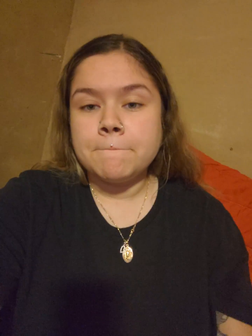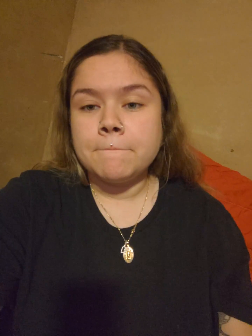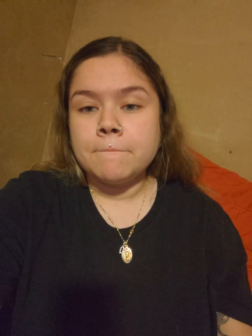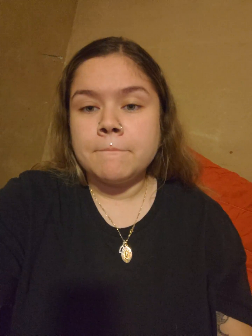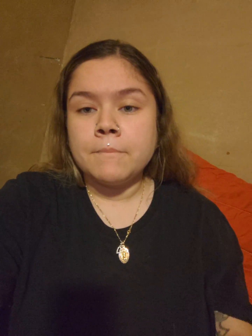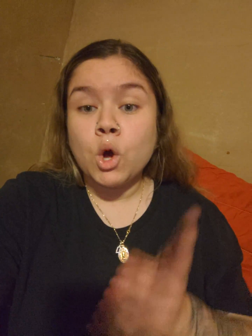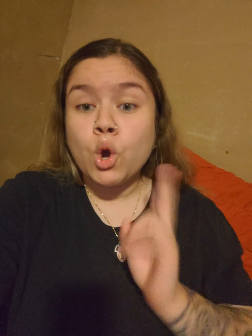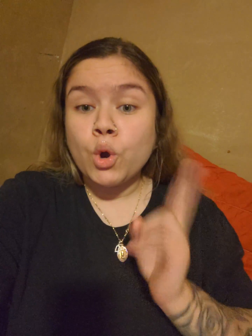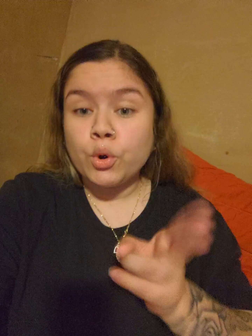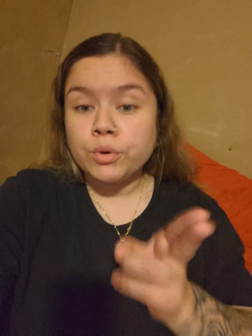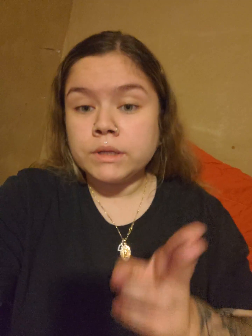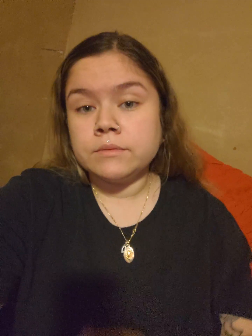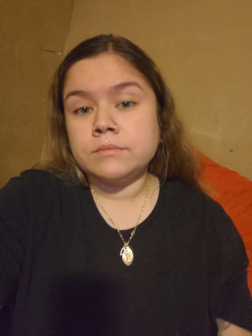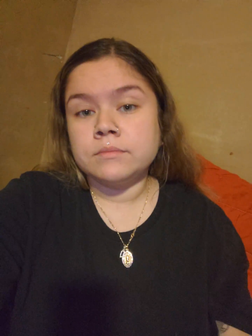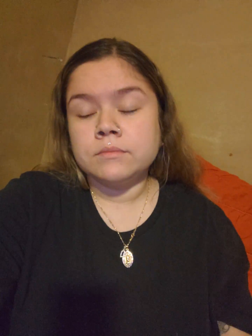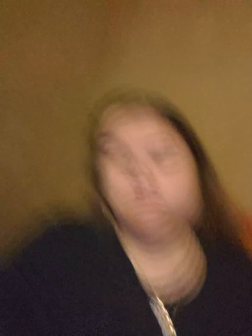hurry